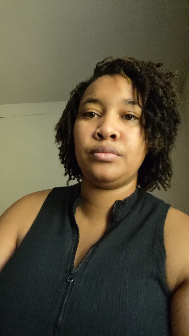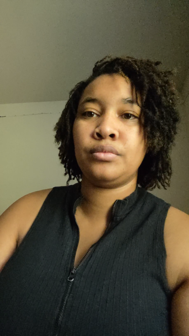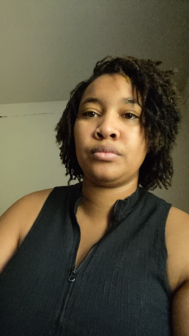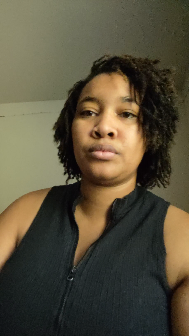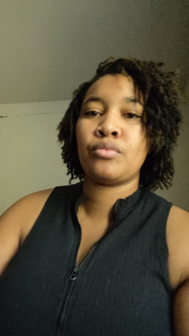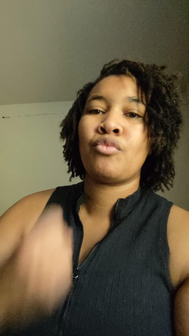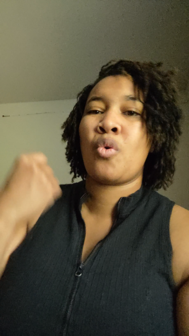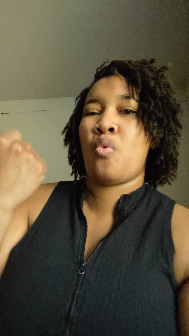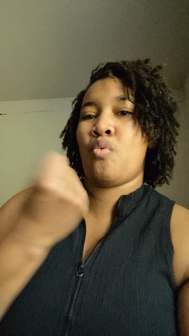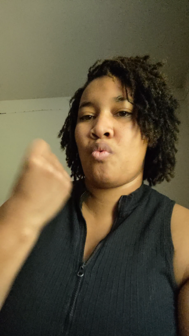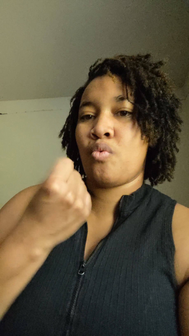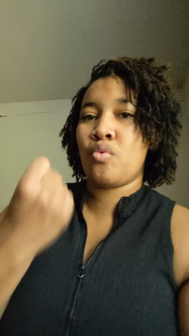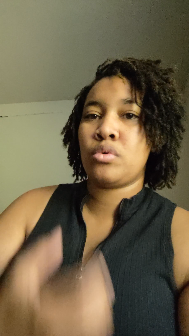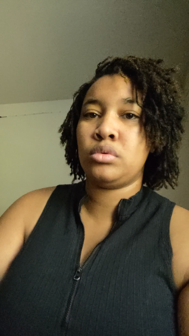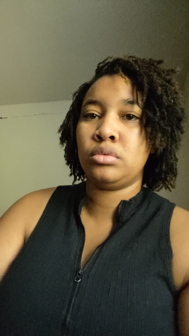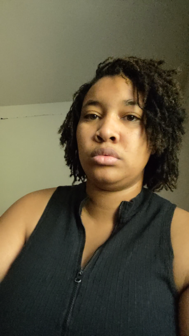hold